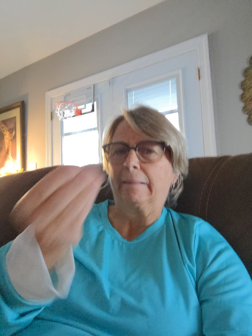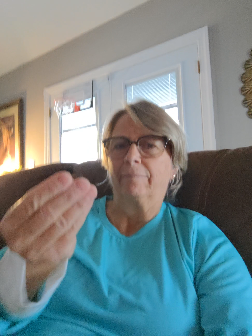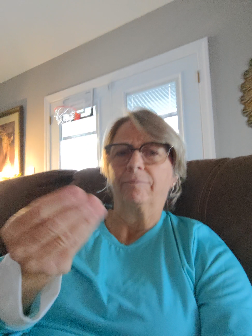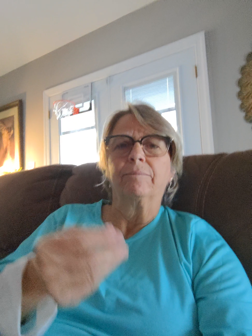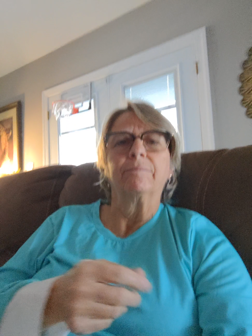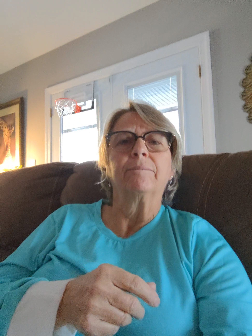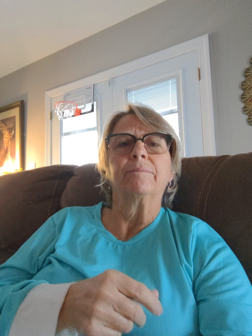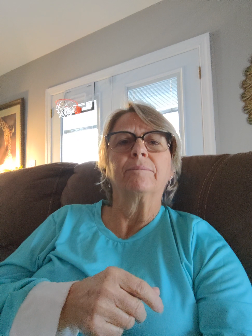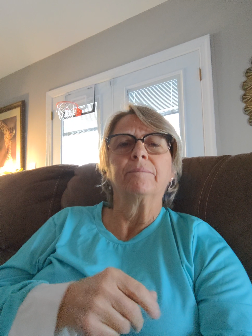give